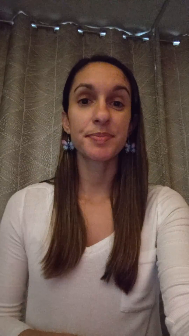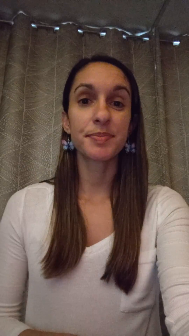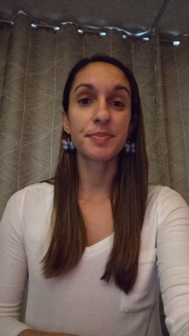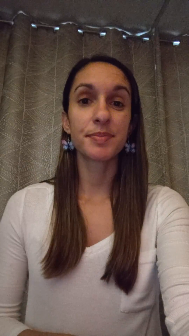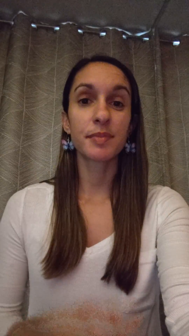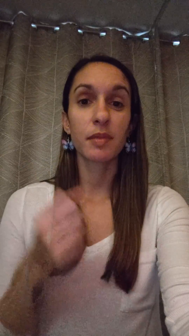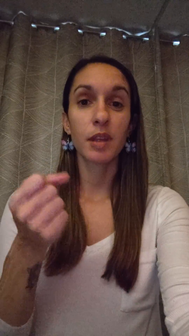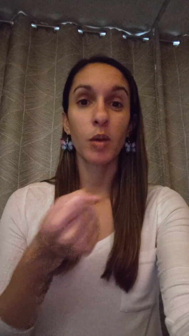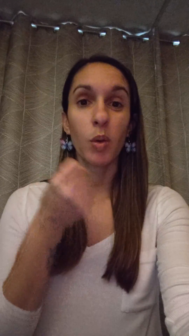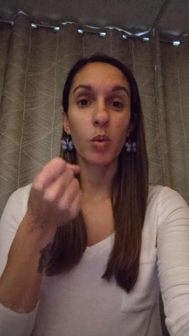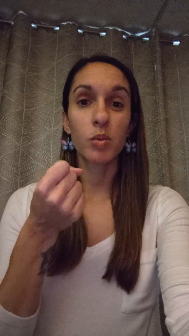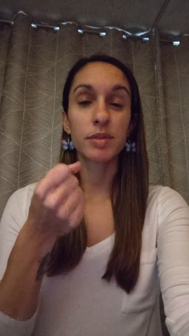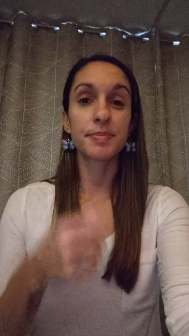hold